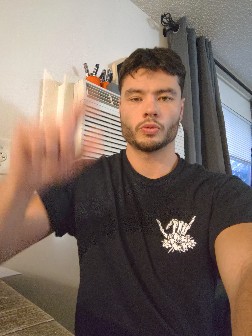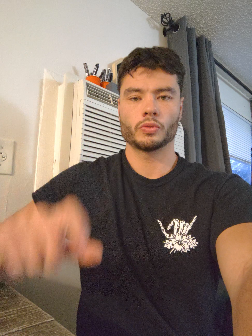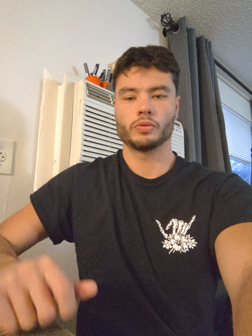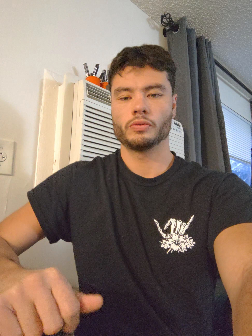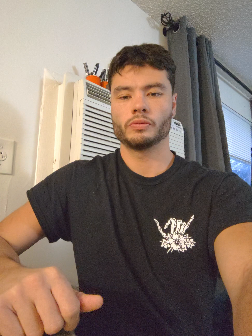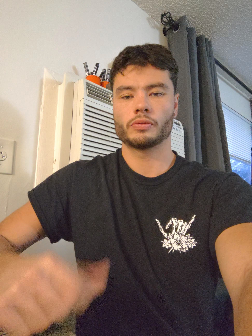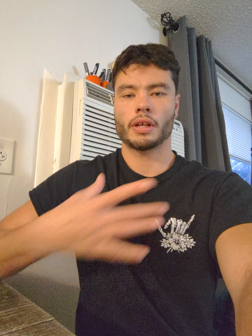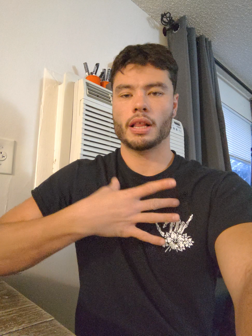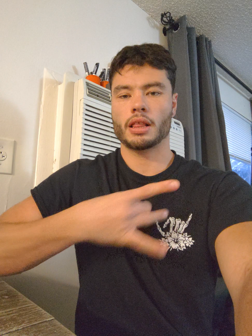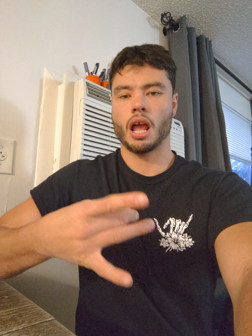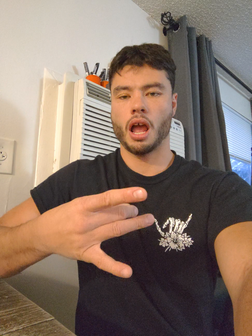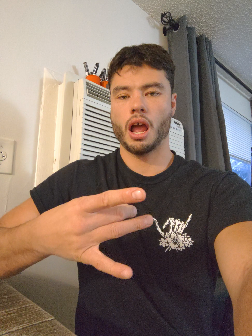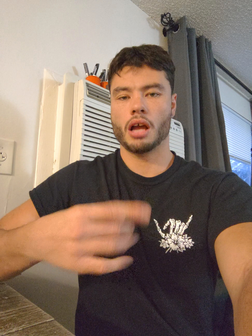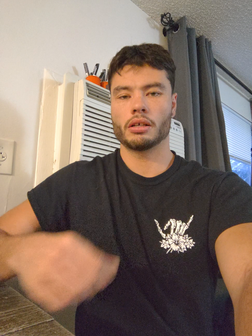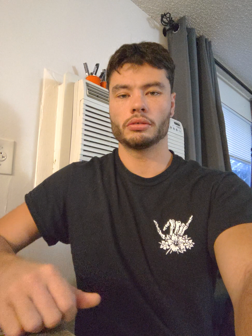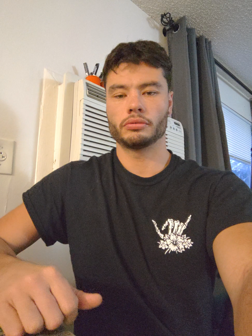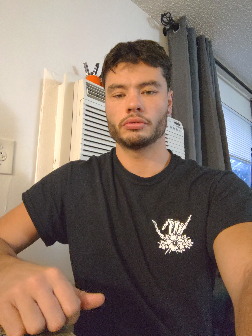like